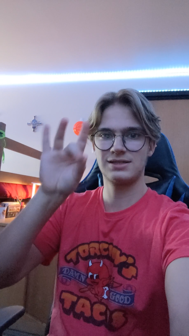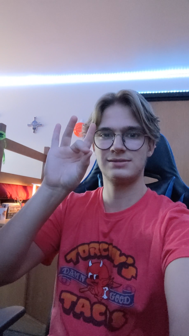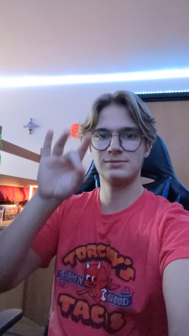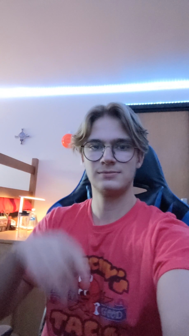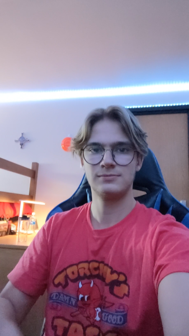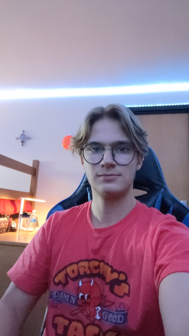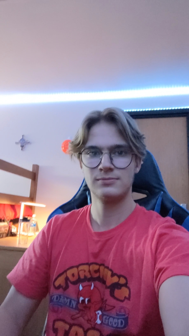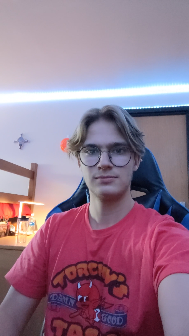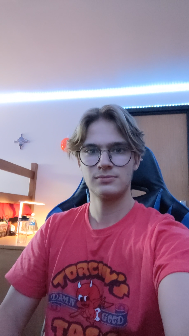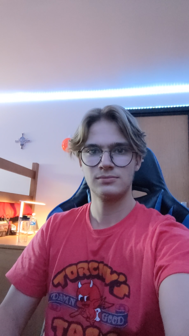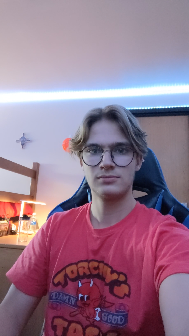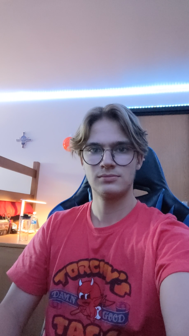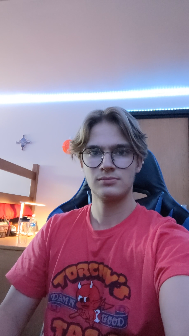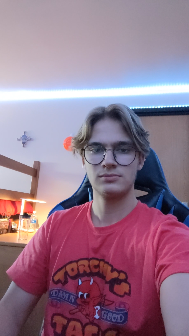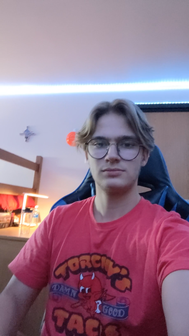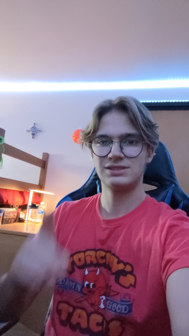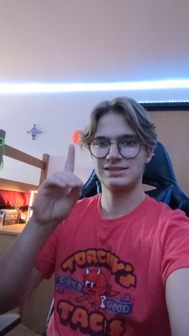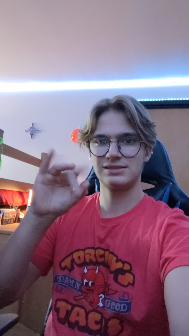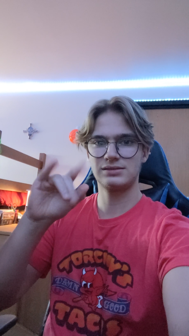did